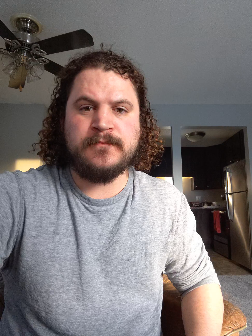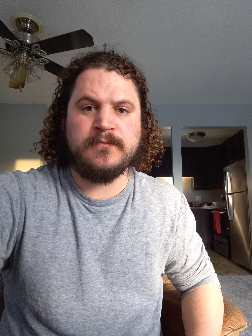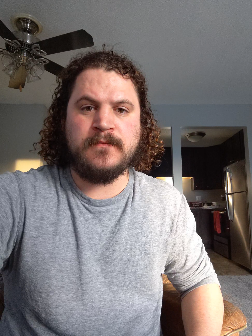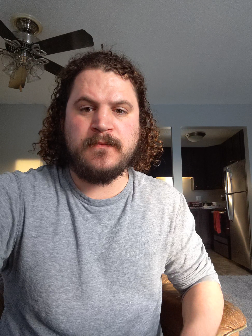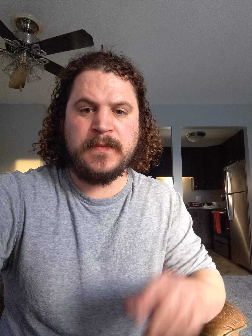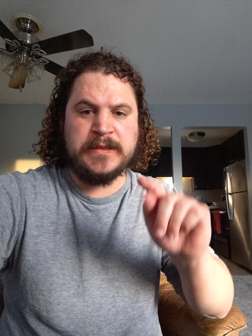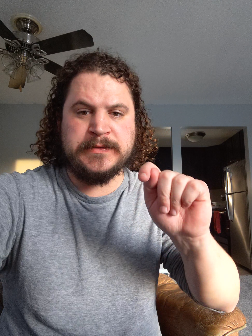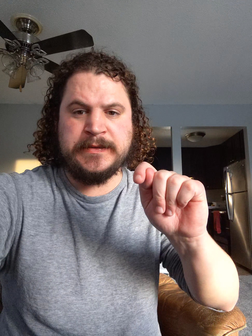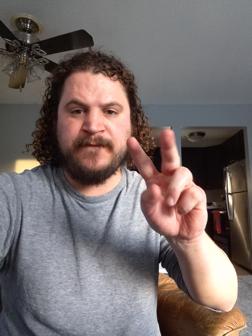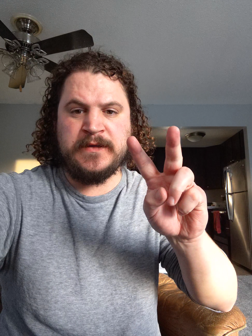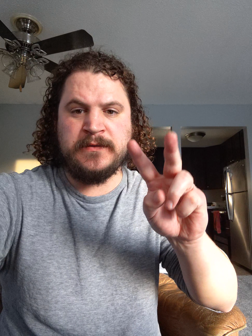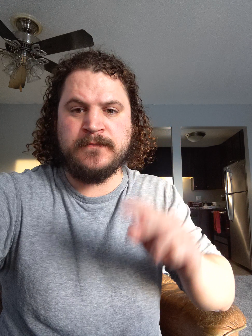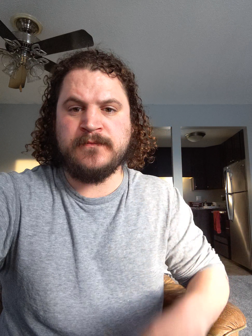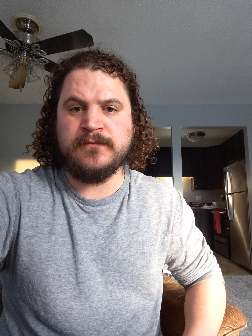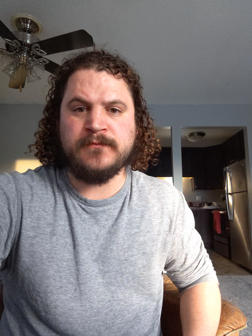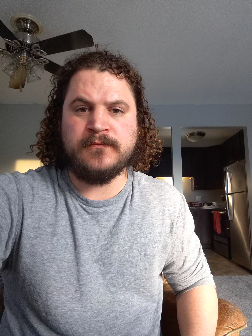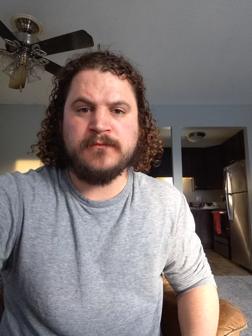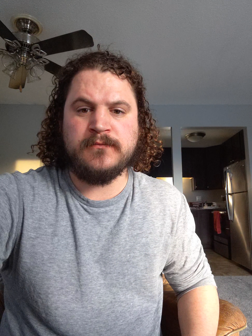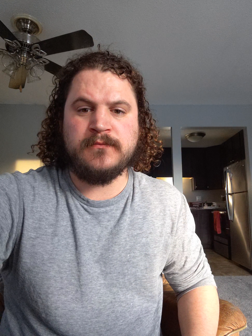TV